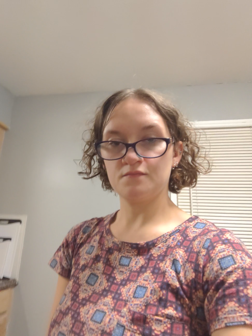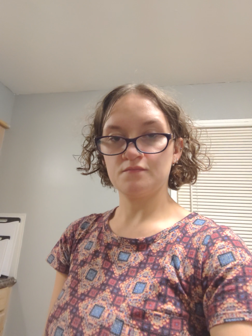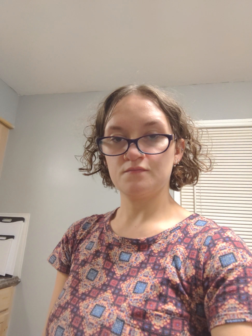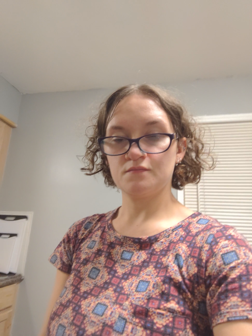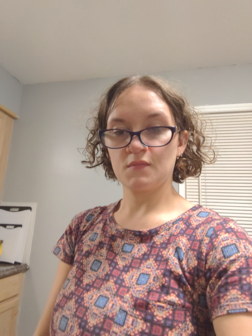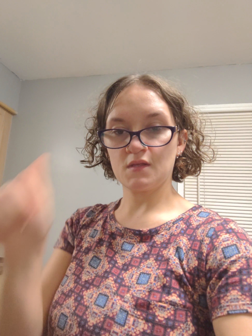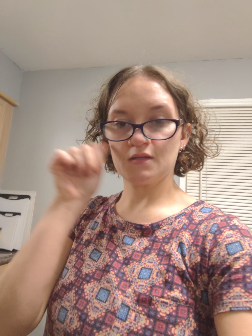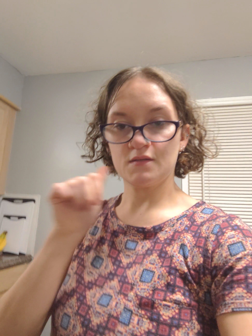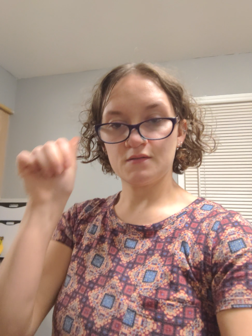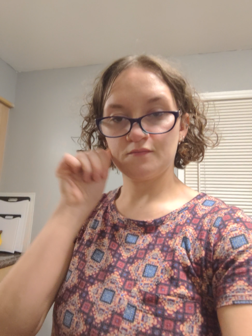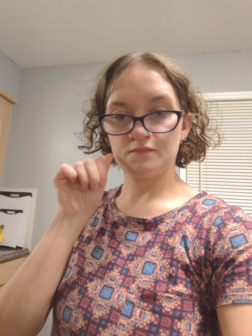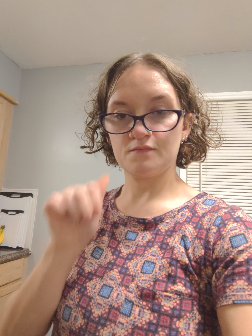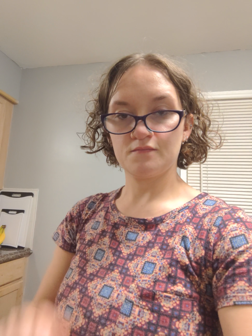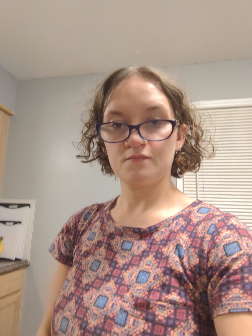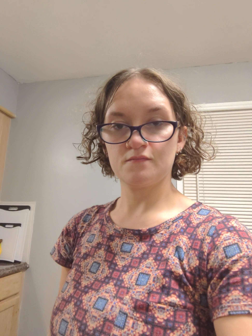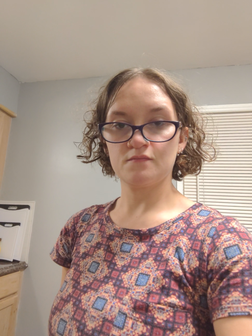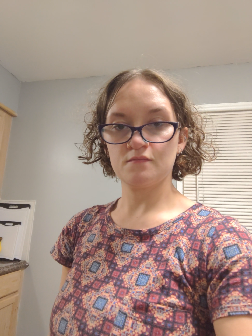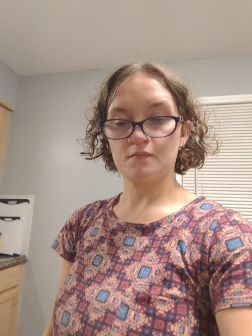aunt